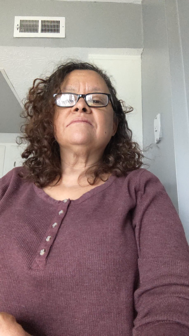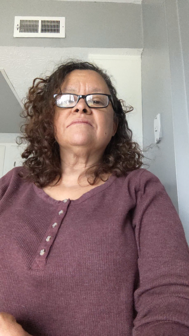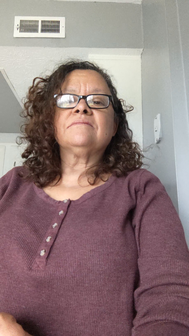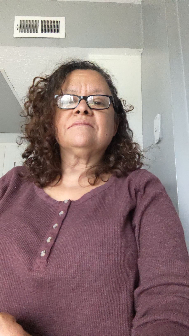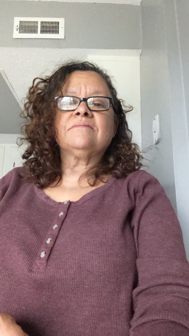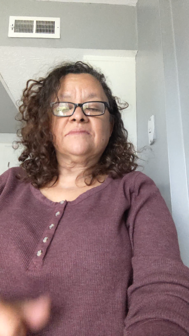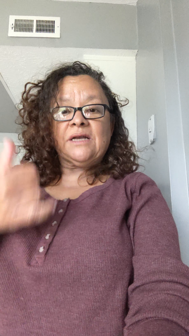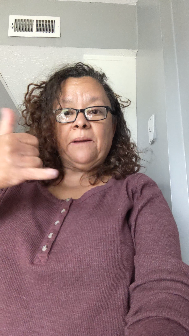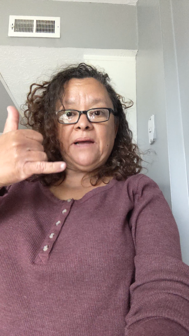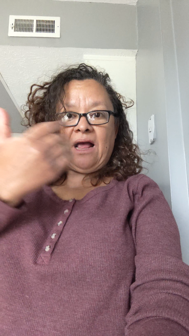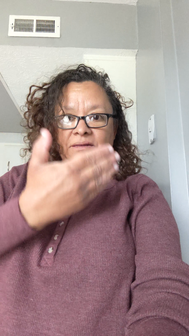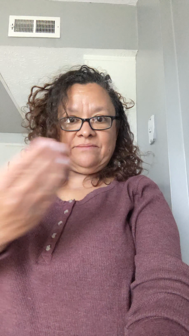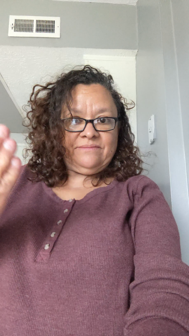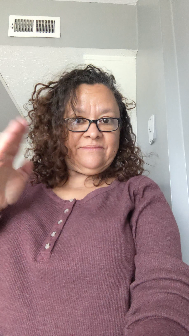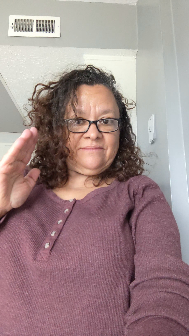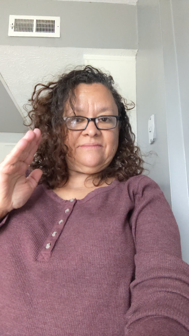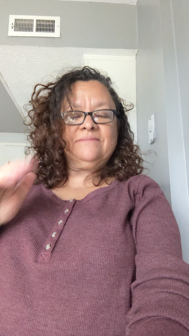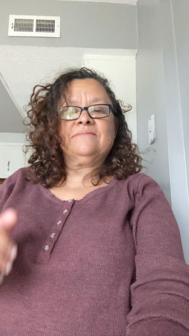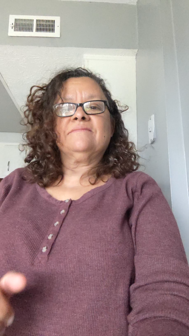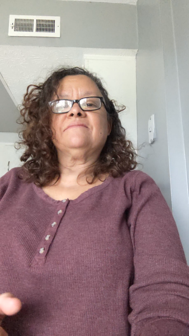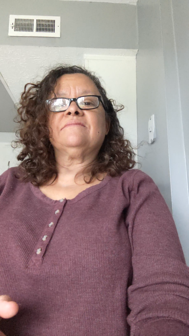playpen